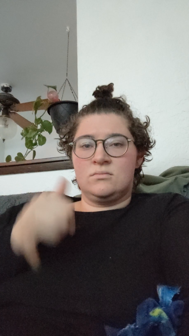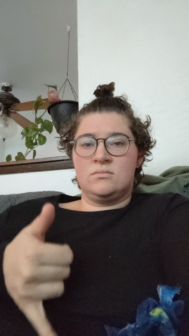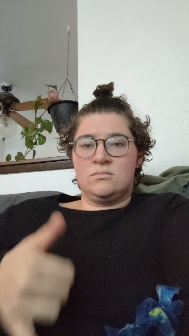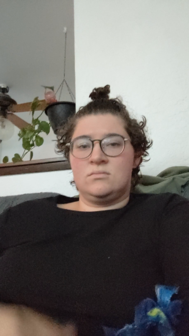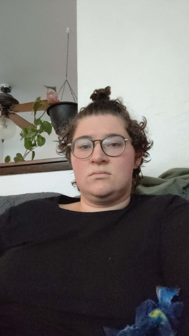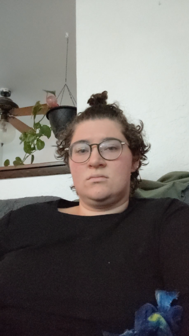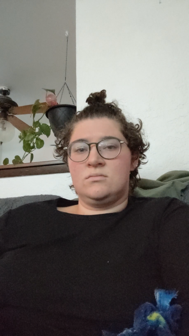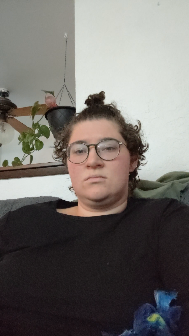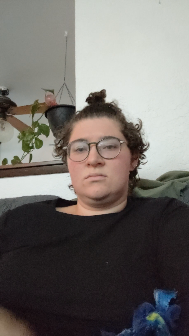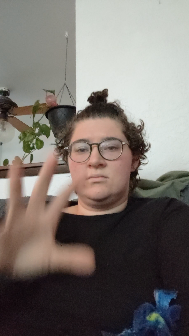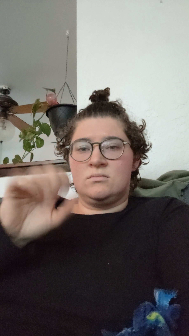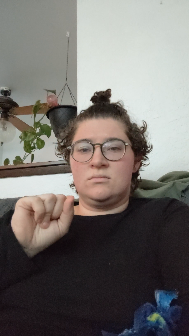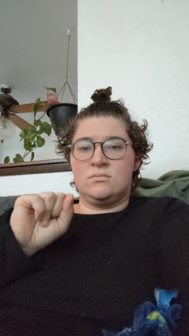catch